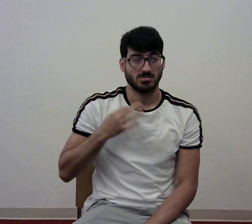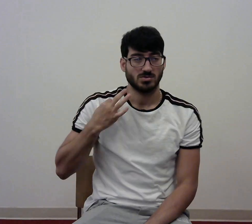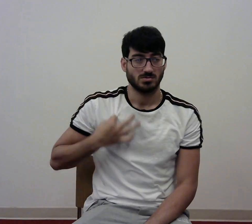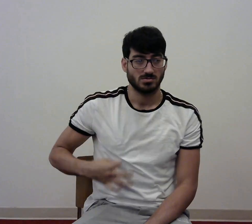oğul